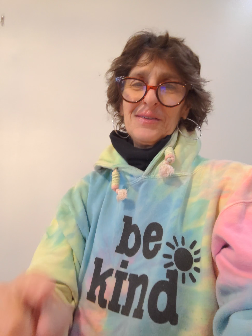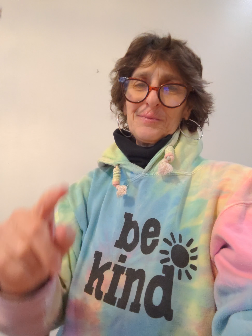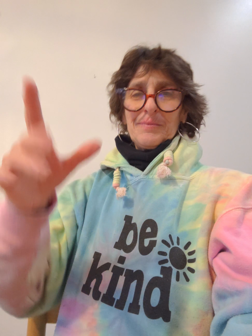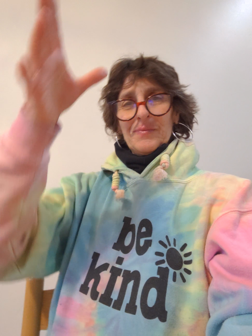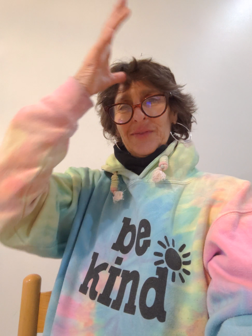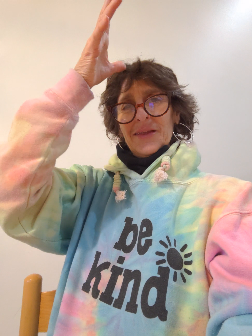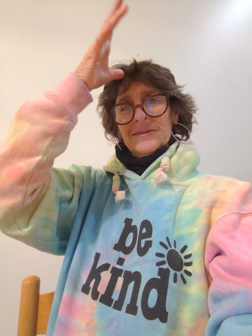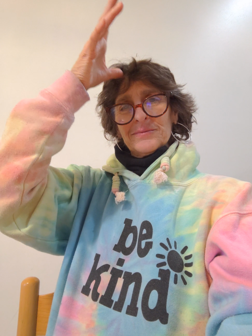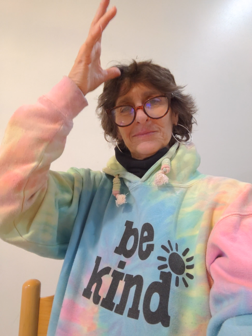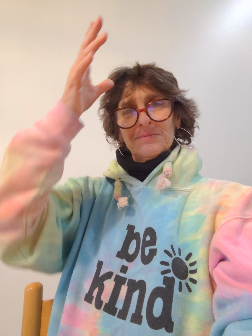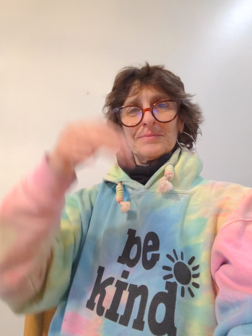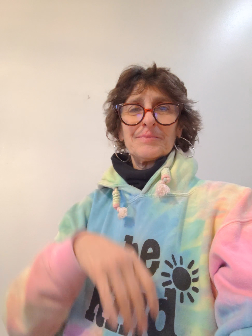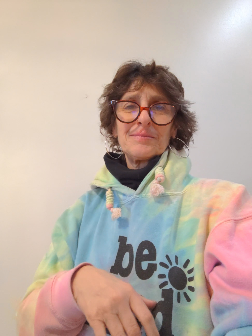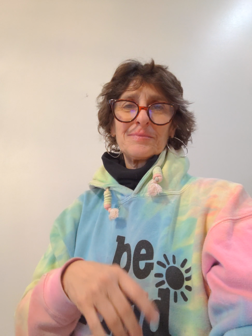dad